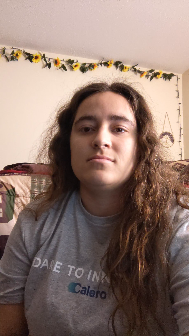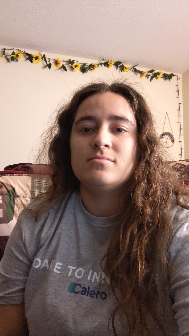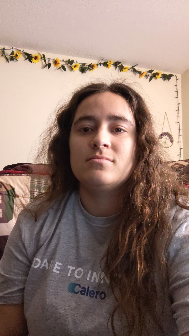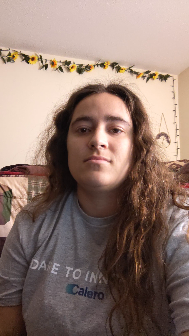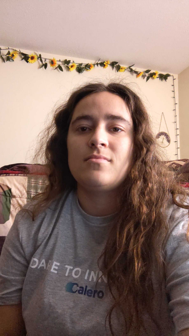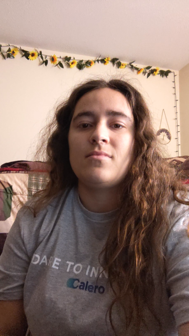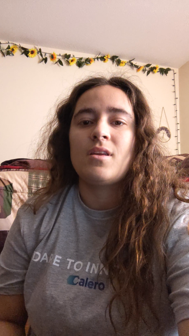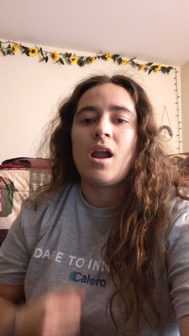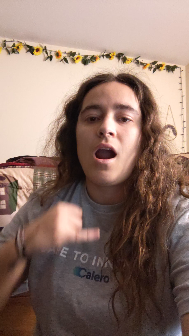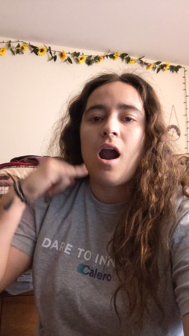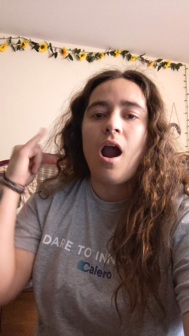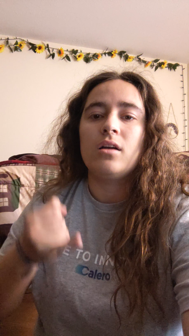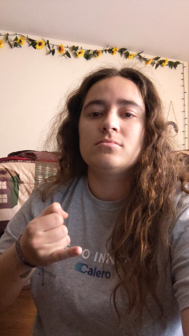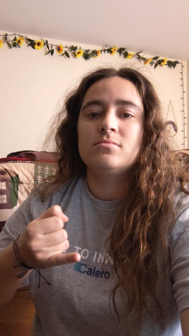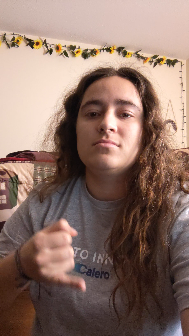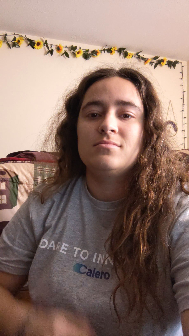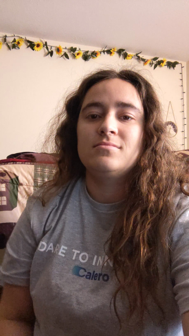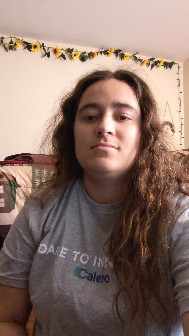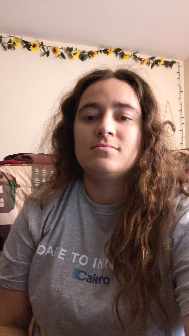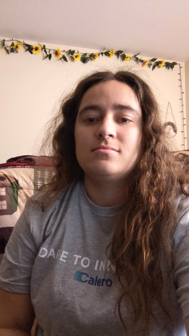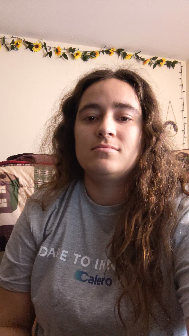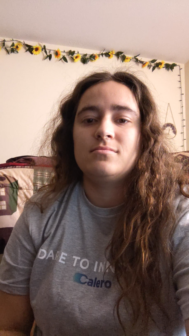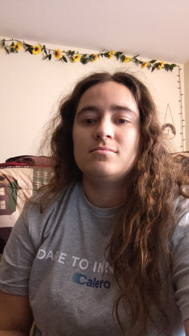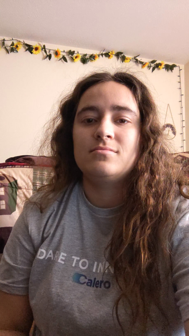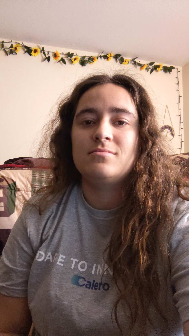last